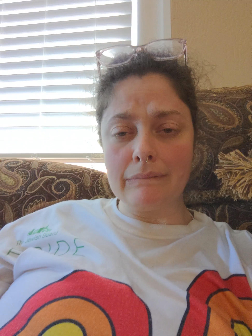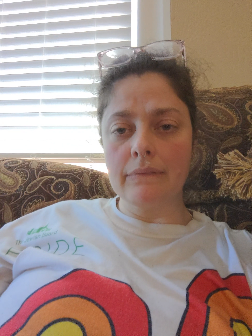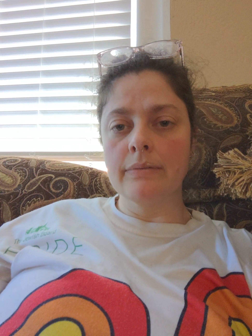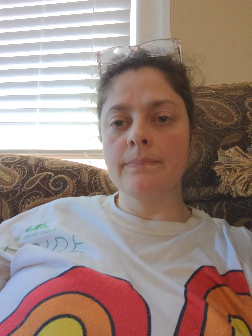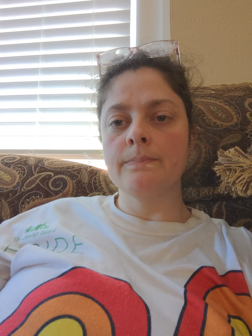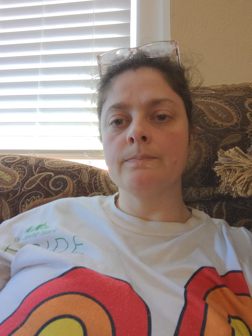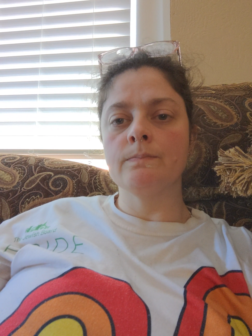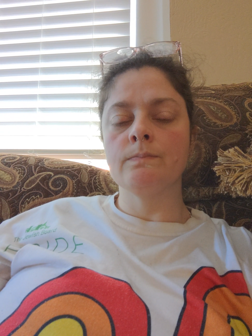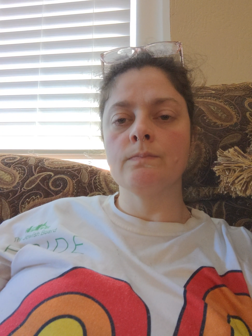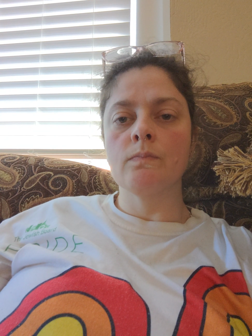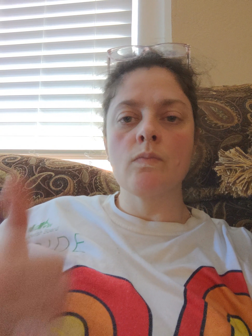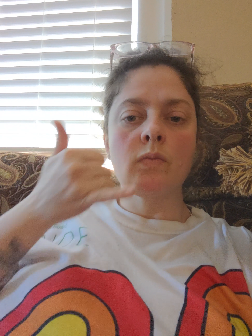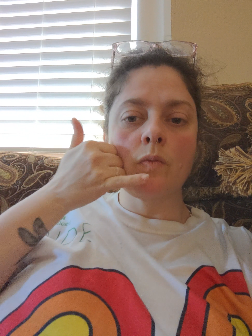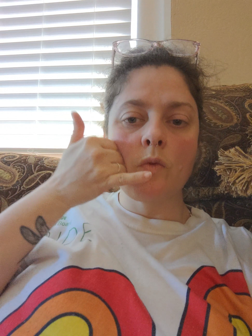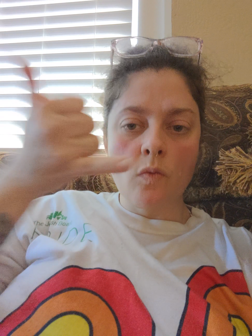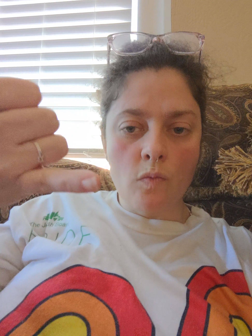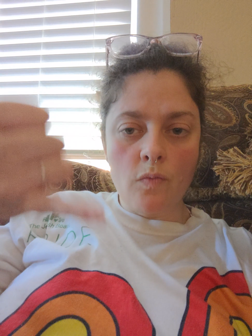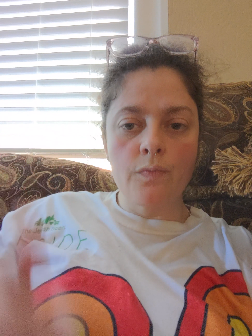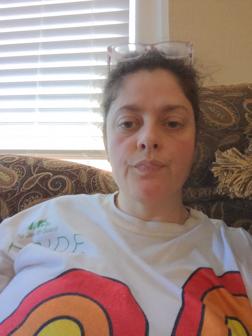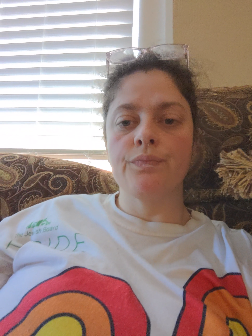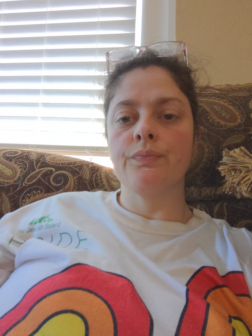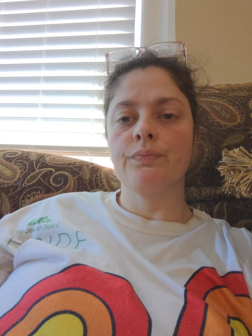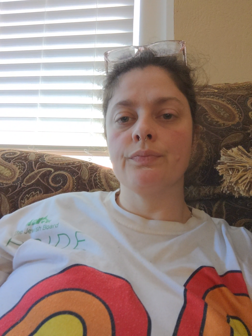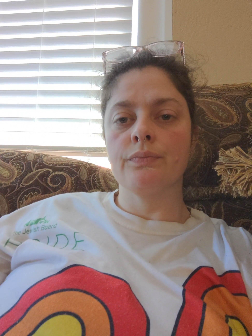call on the phone